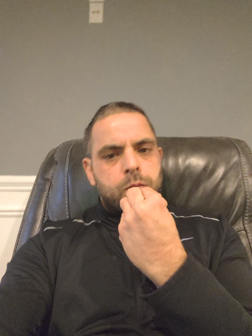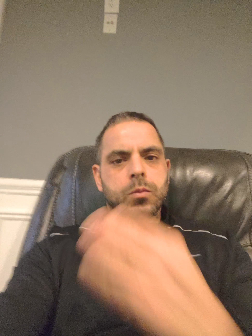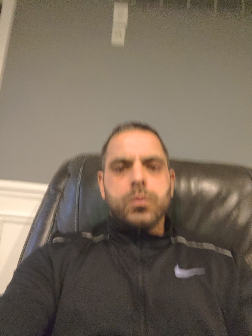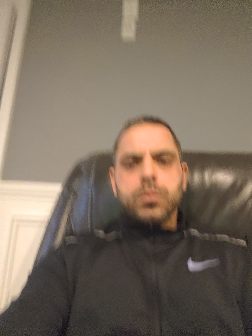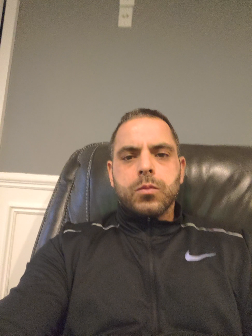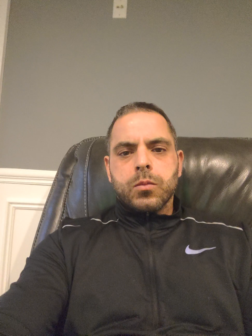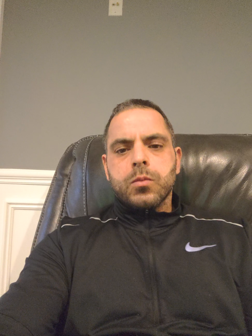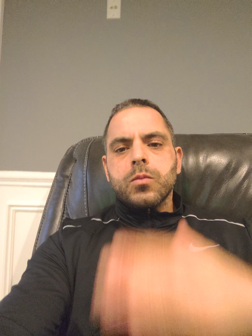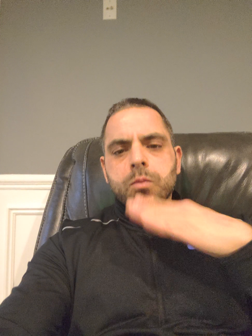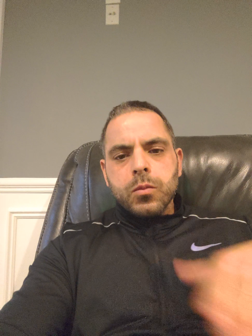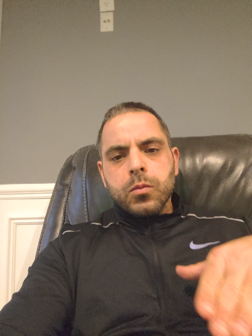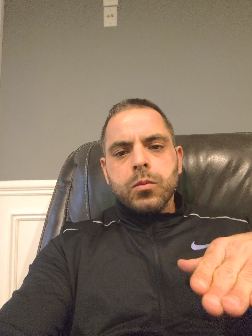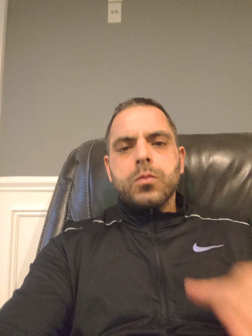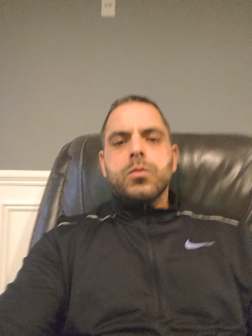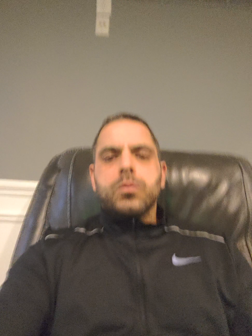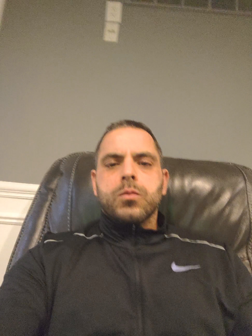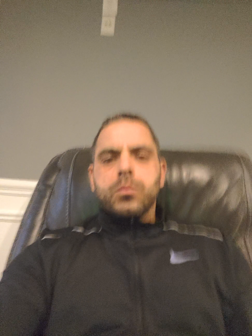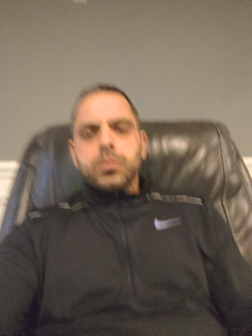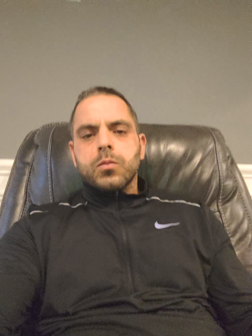quiet